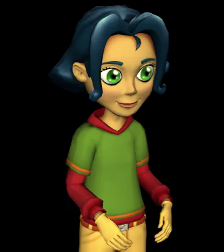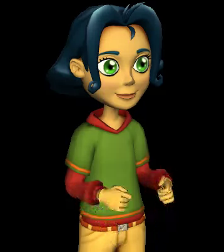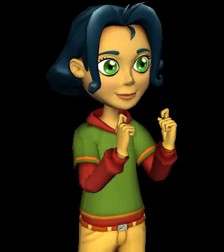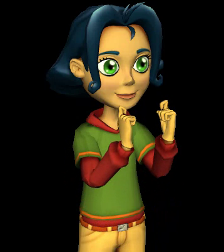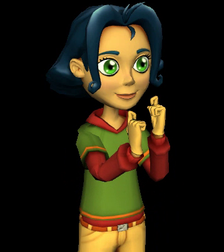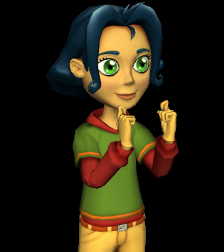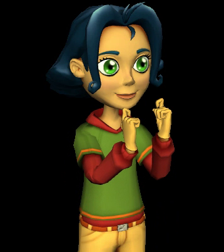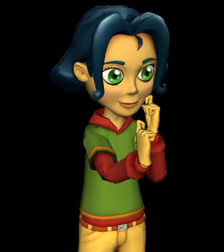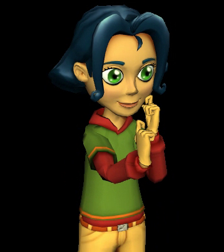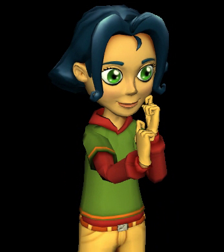يناقش